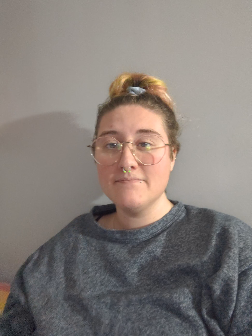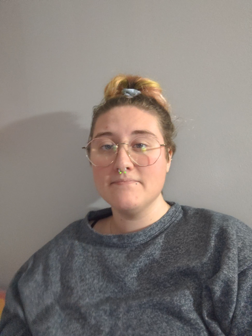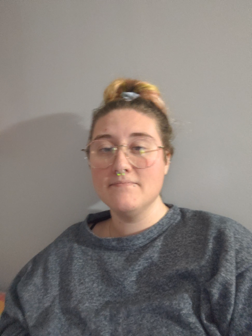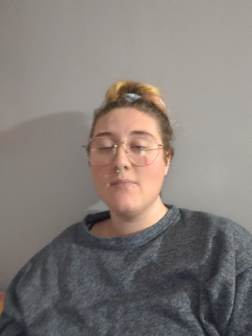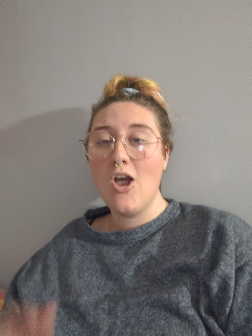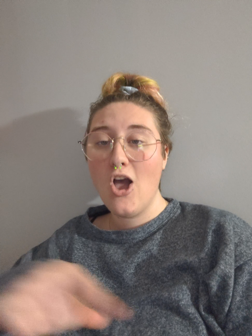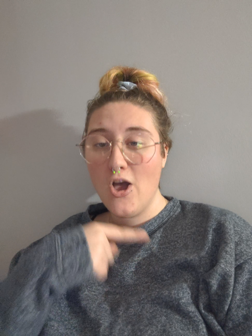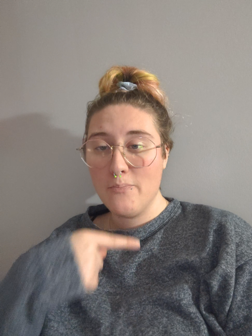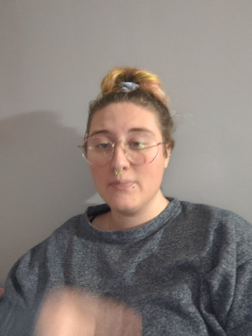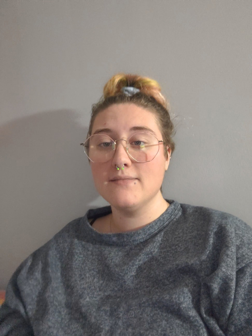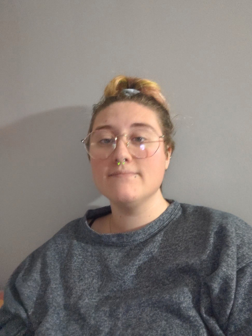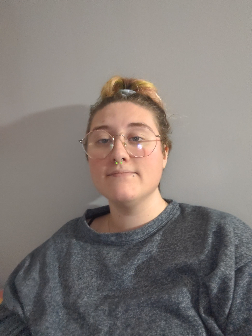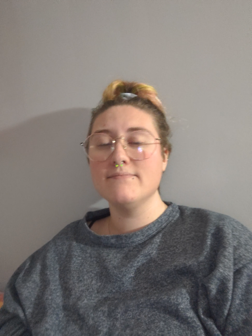arm